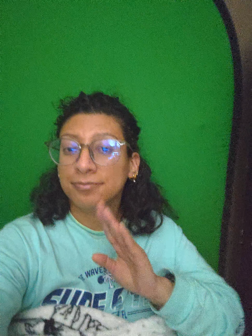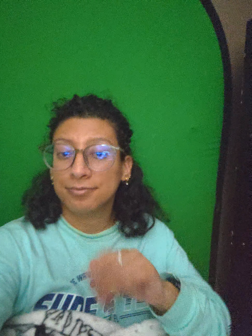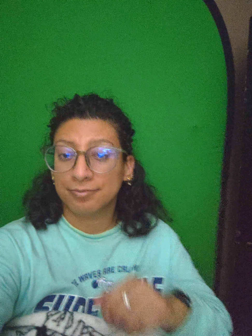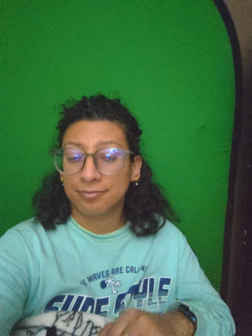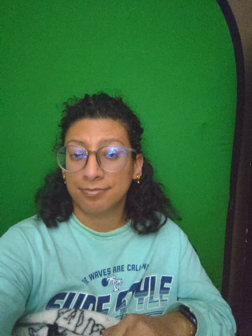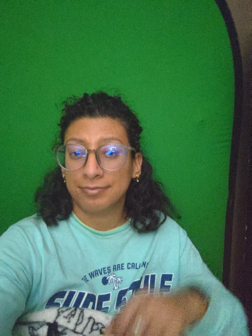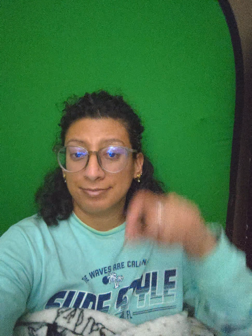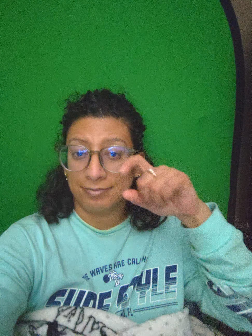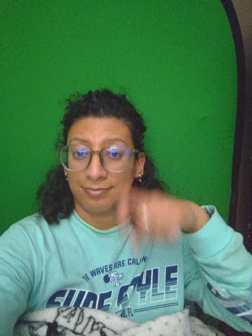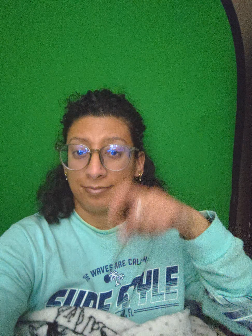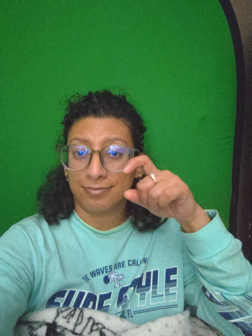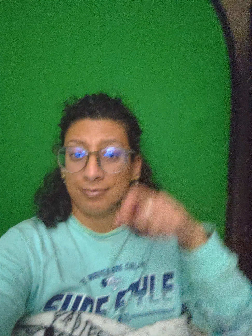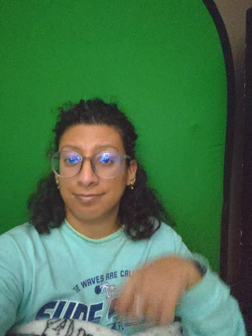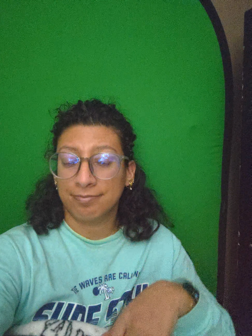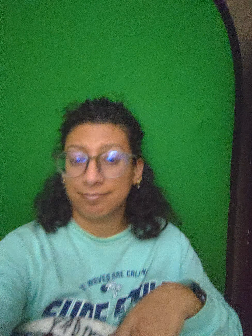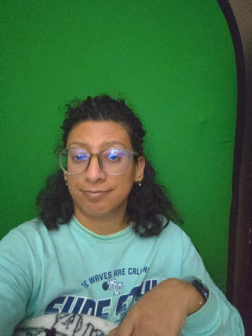time